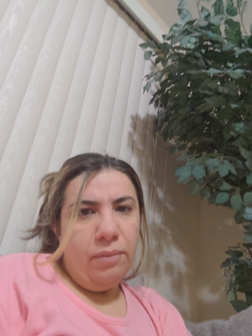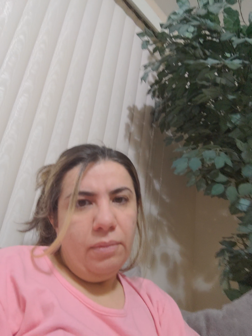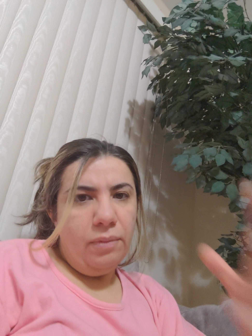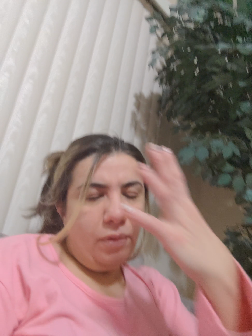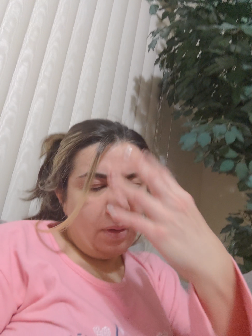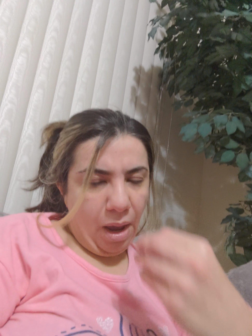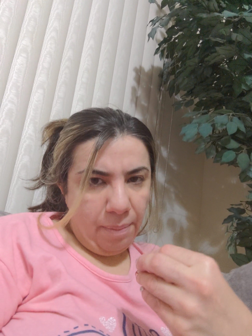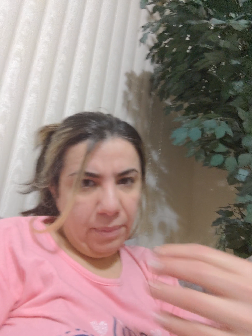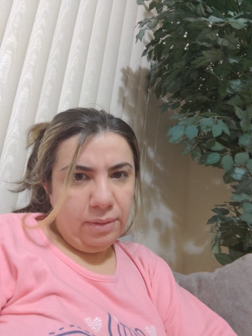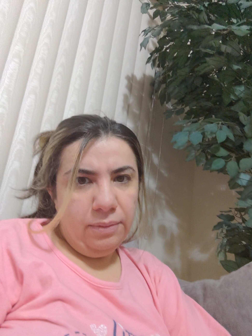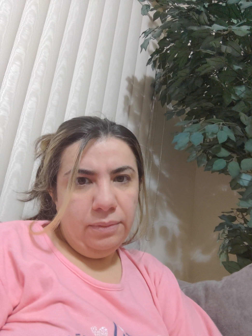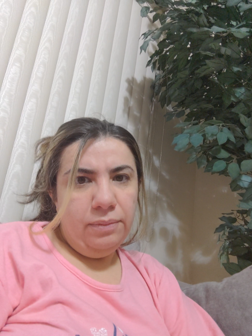sleepy